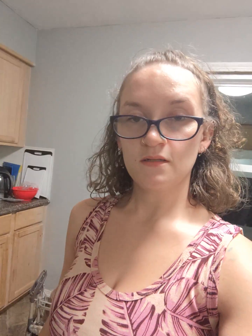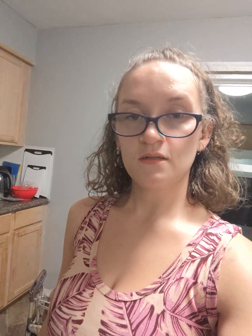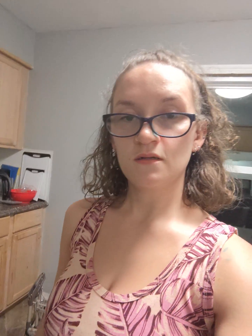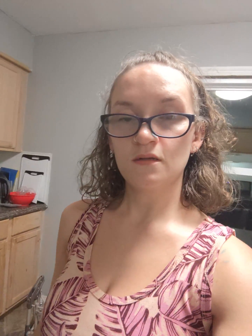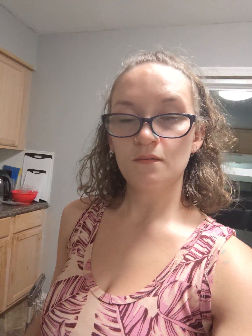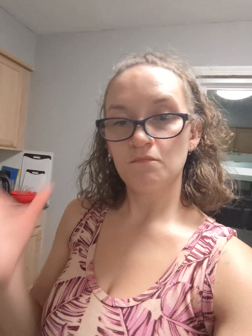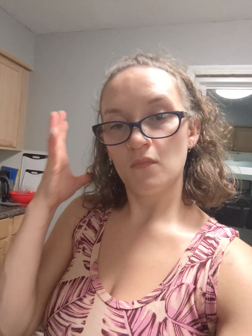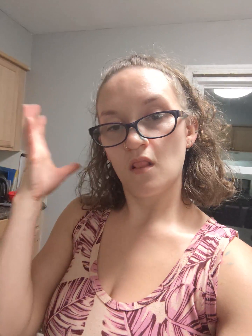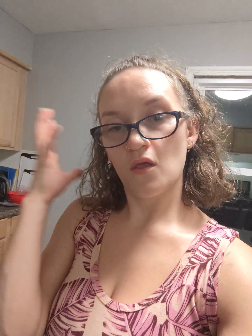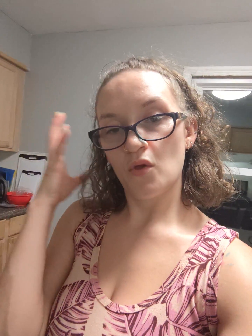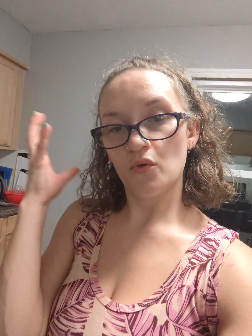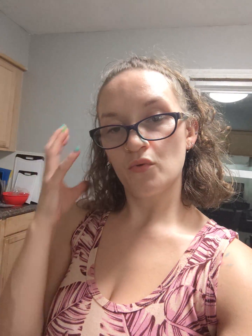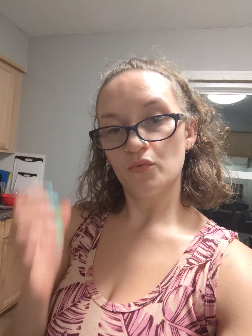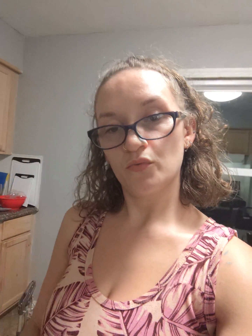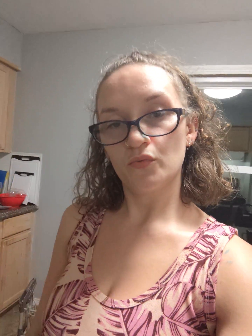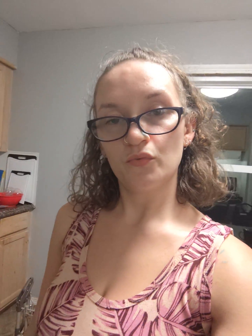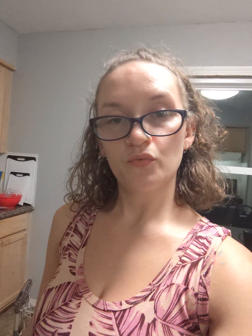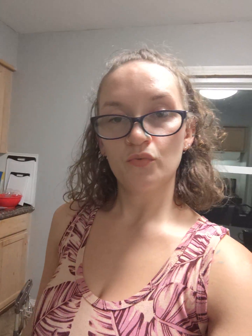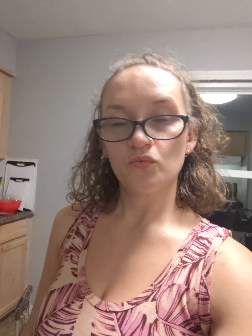pillow